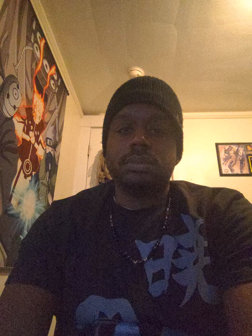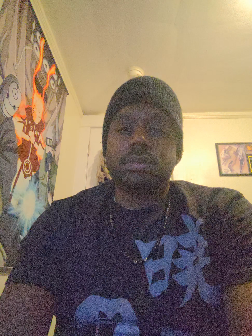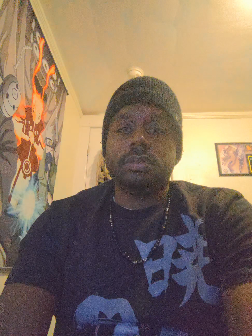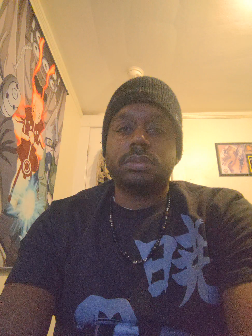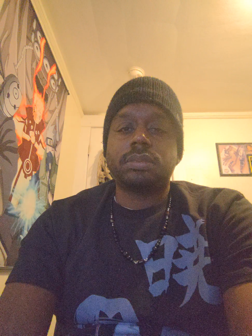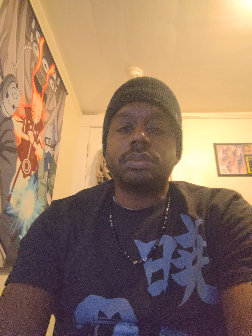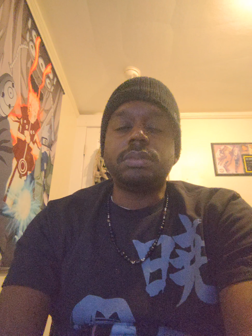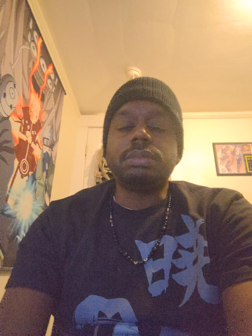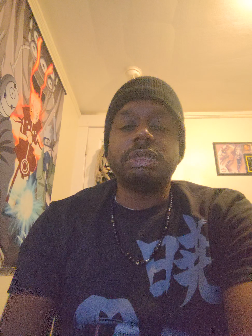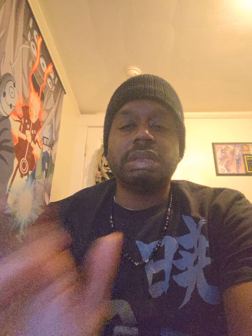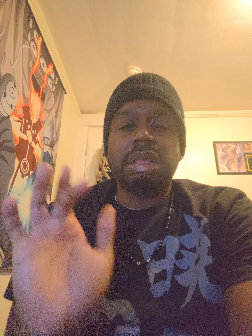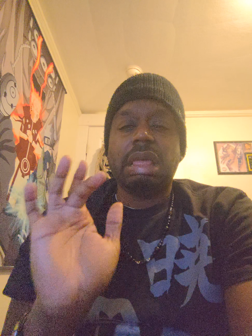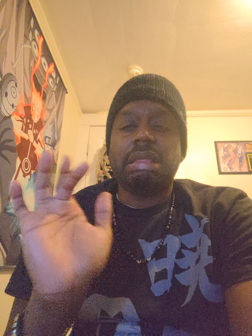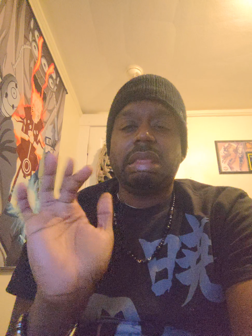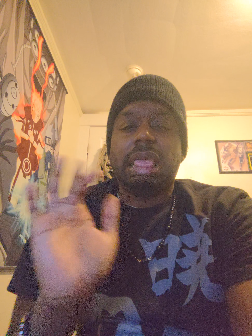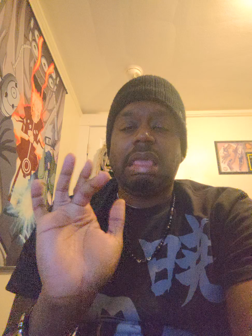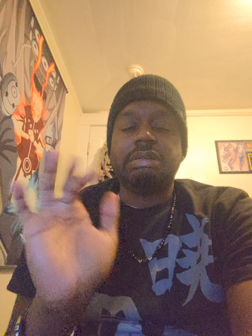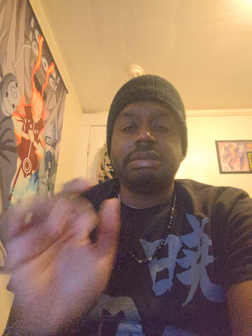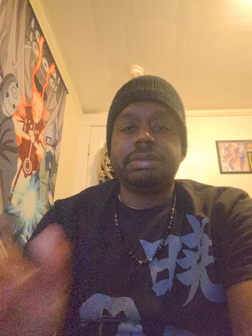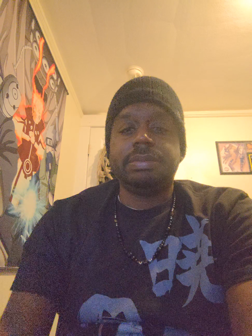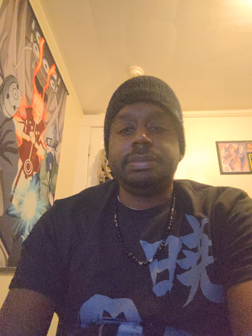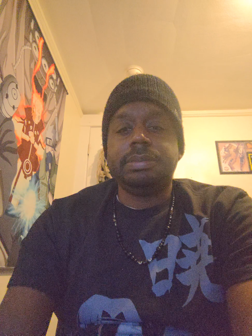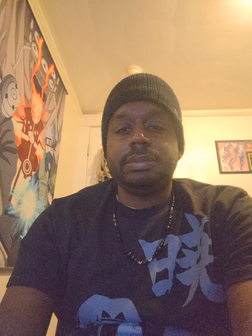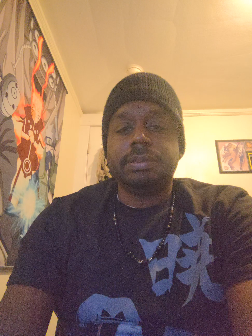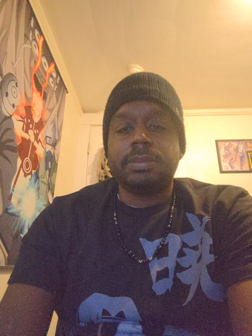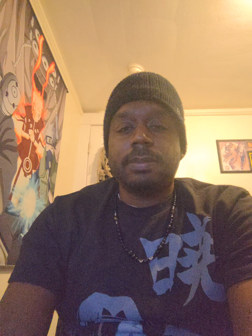yucky